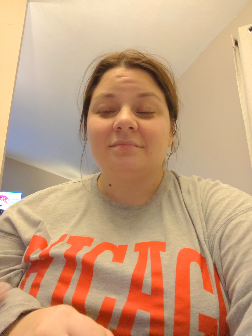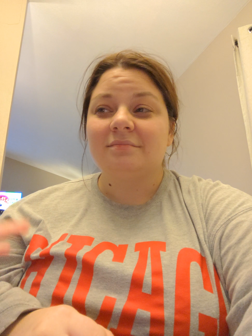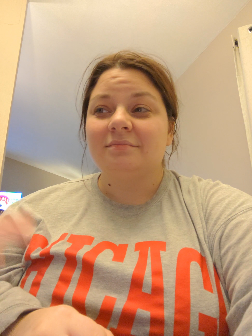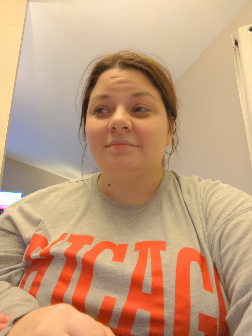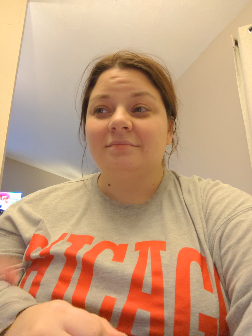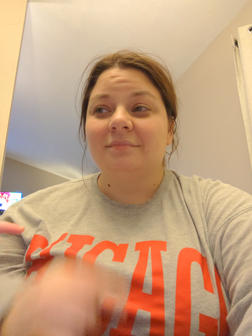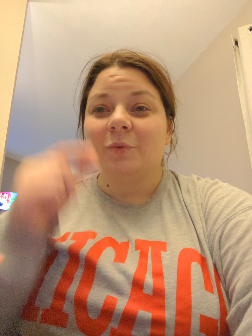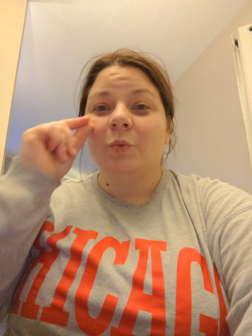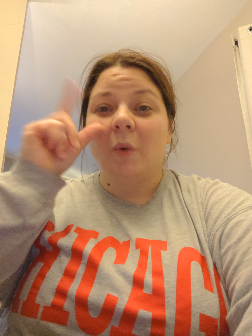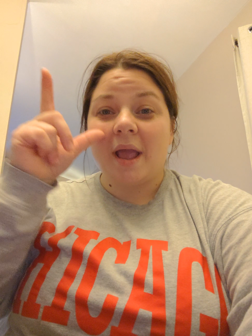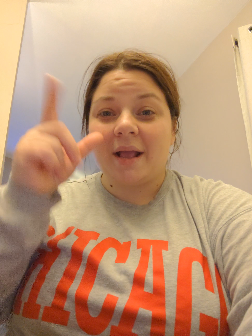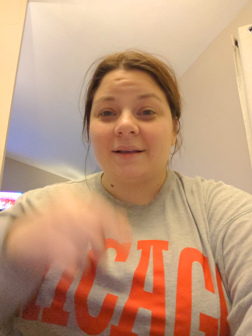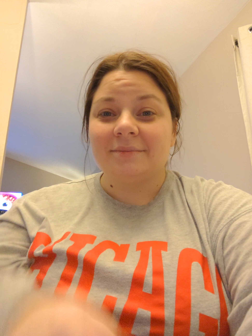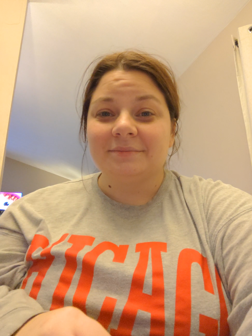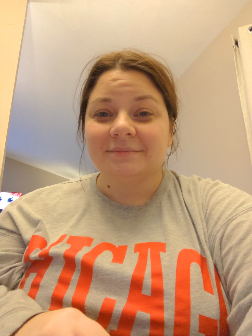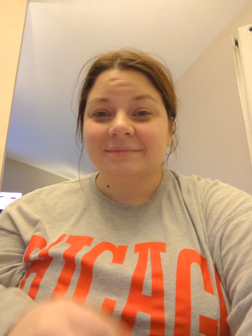wake